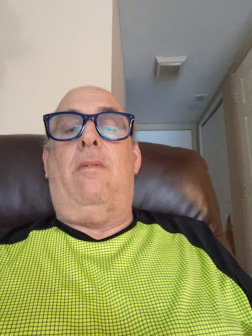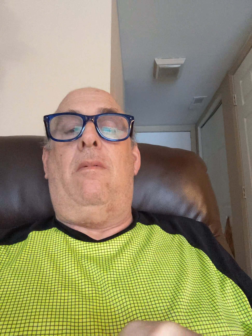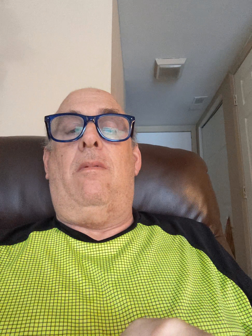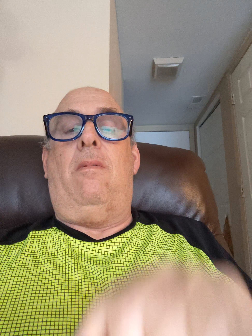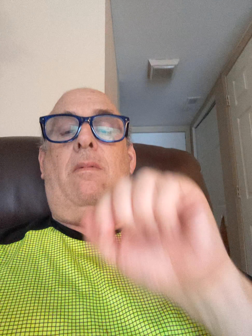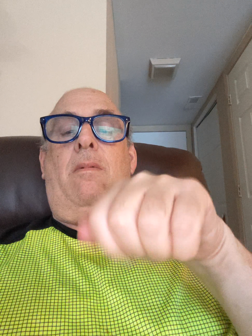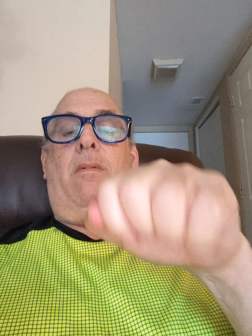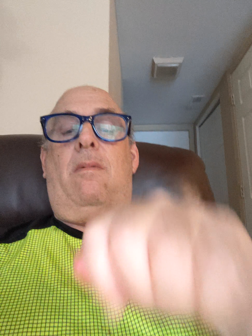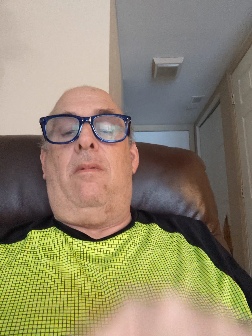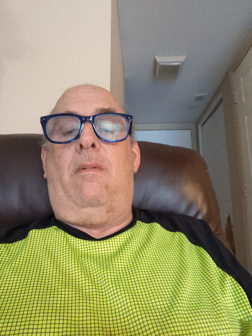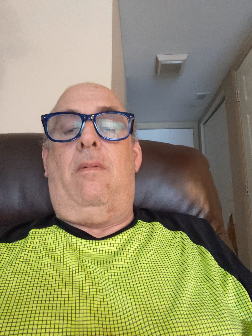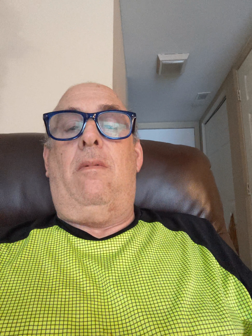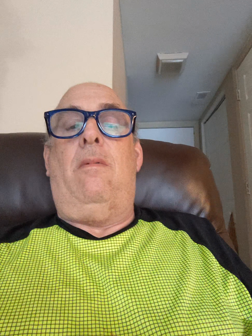yes